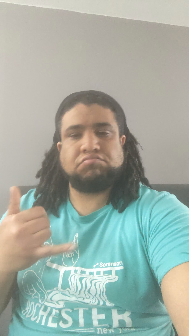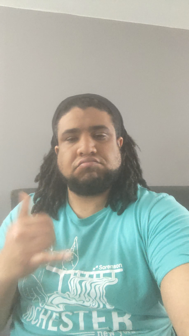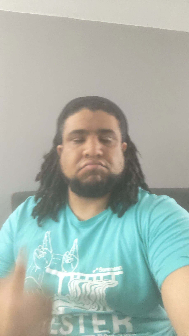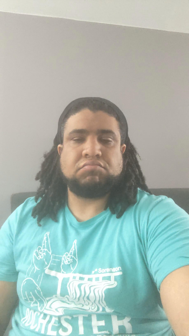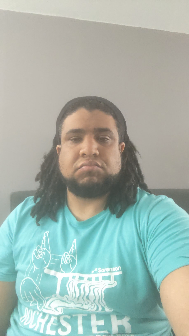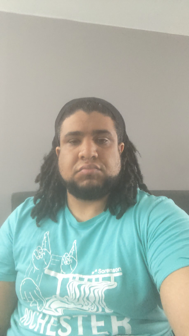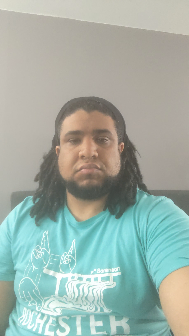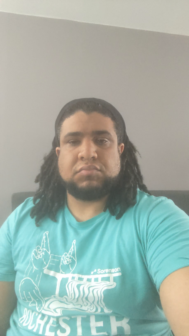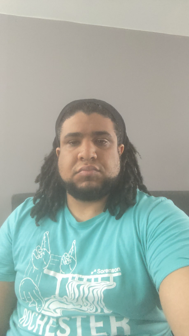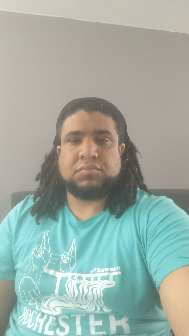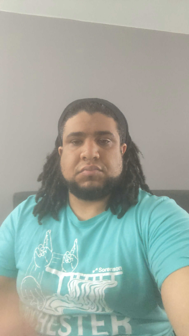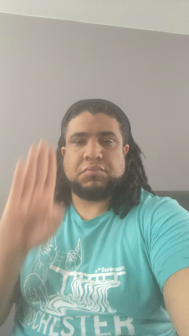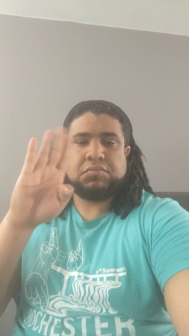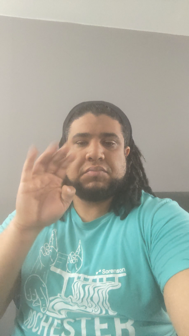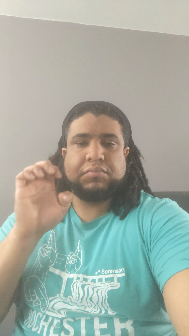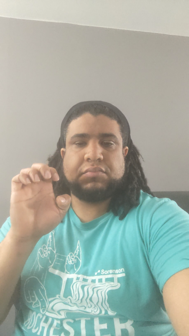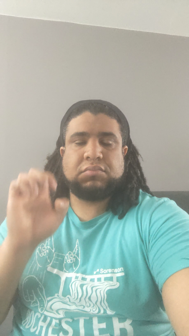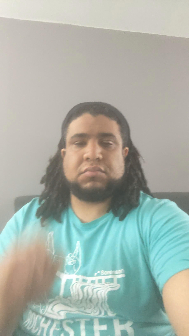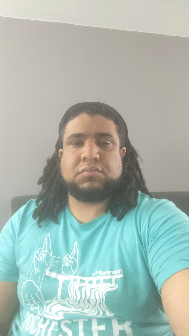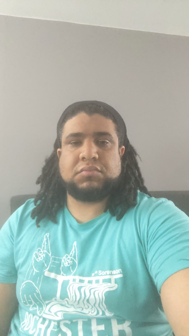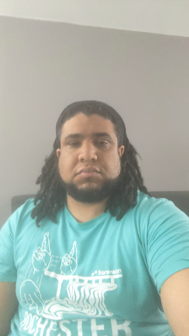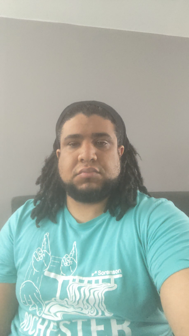be